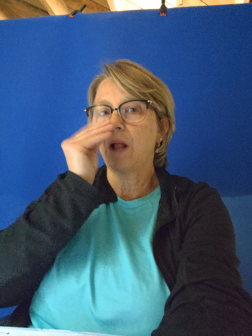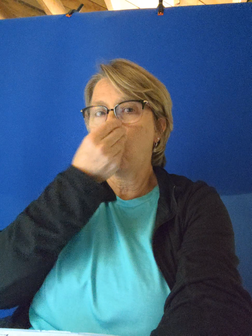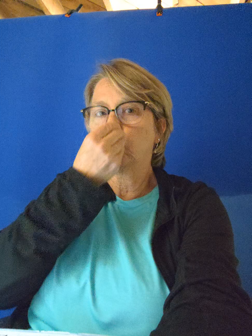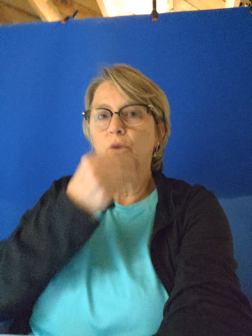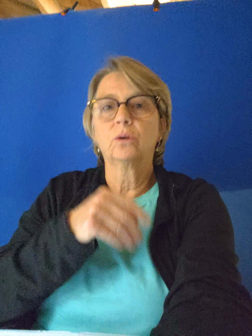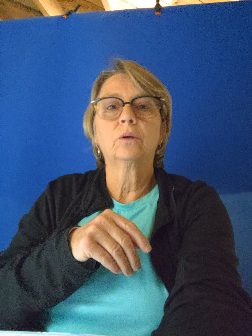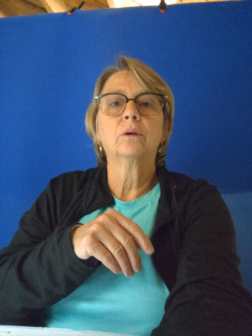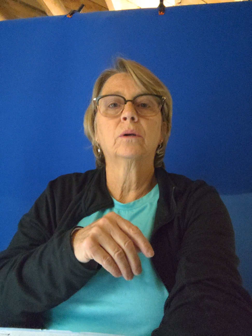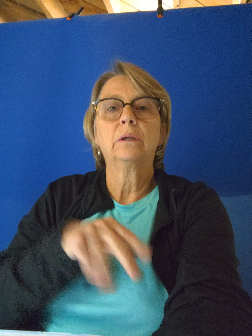flower